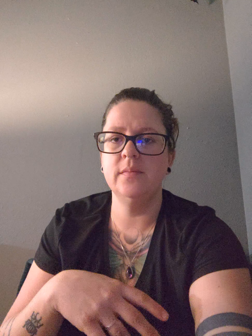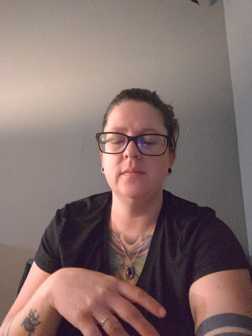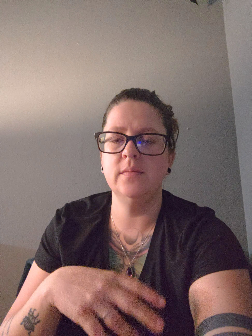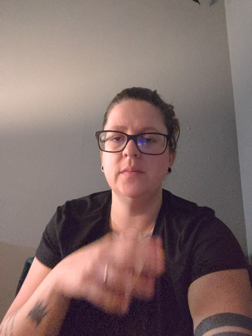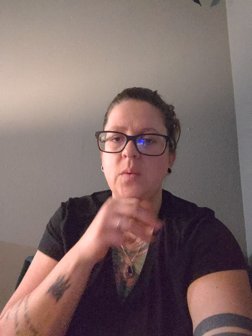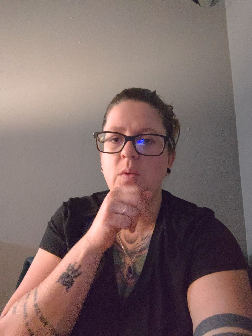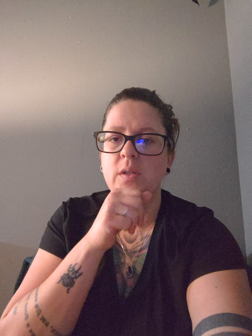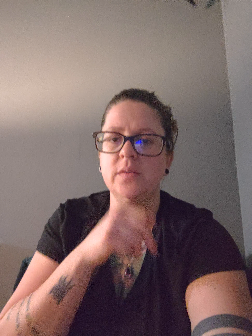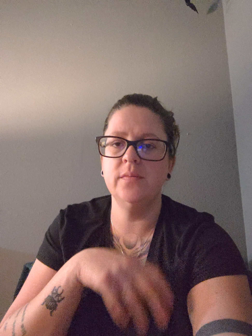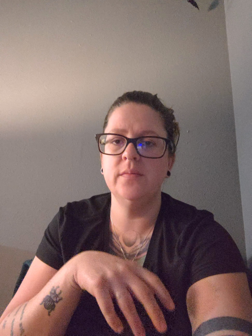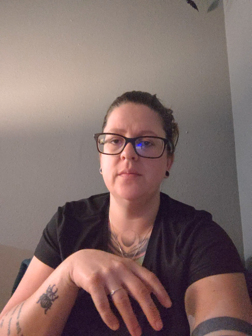orange